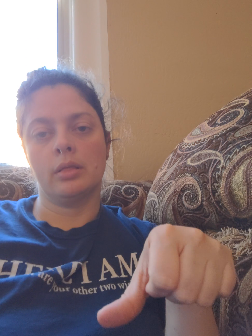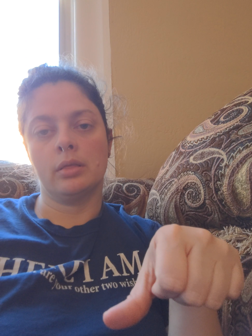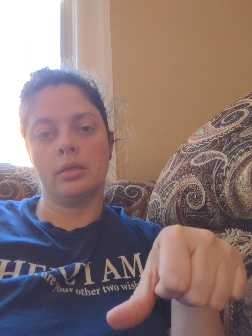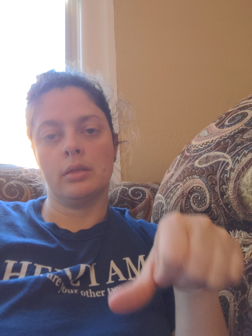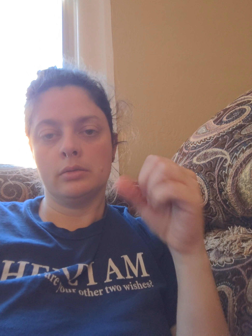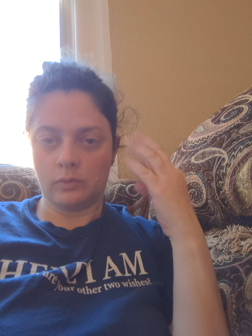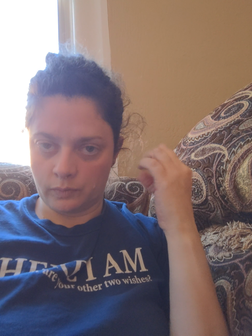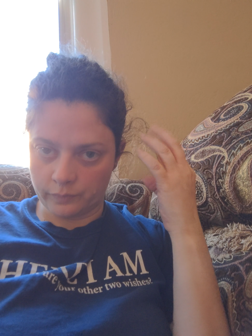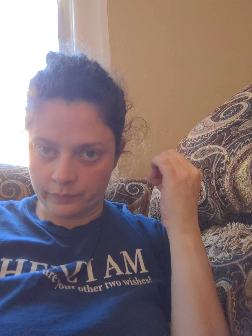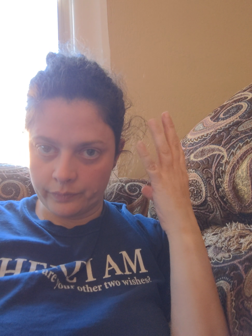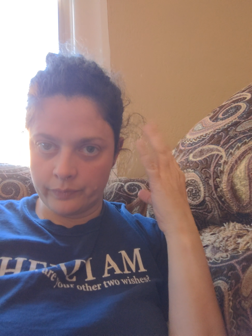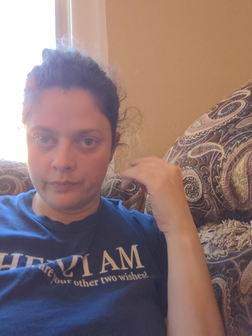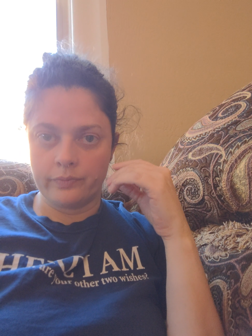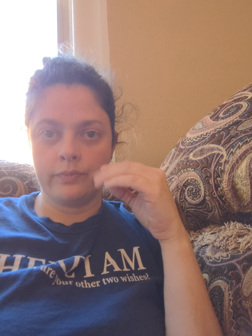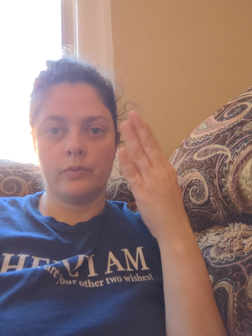shower